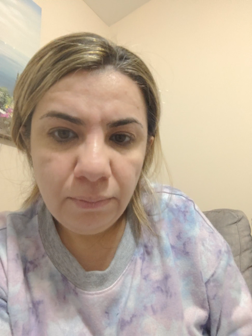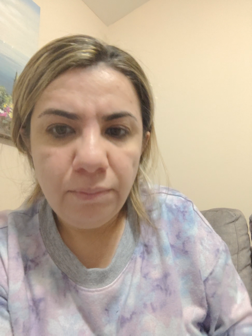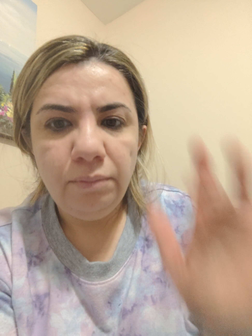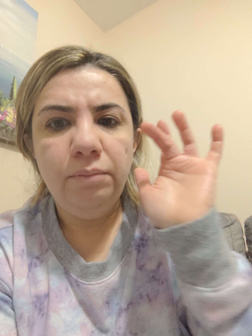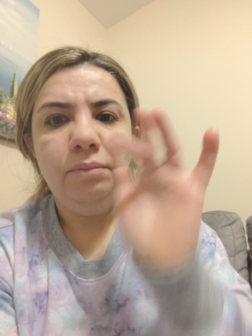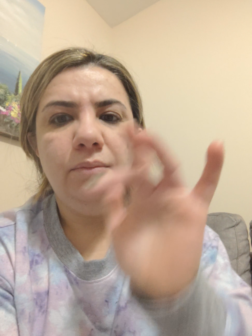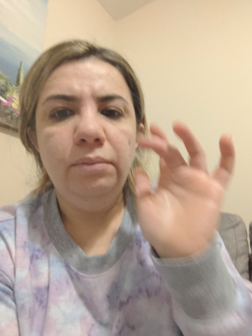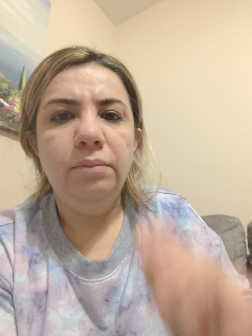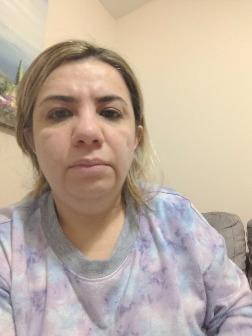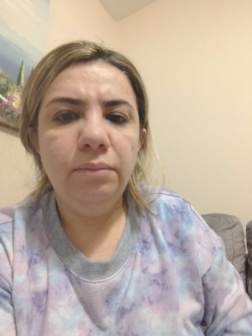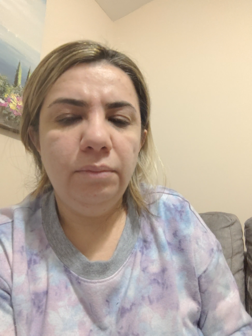touch